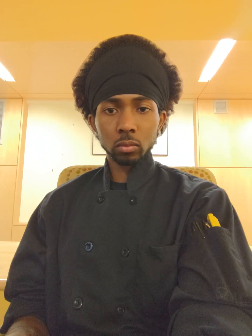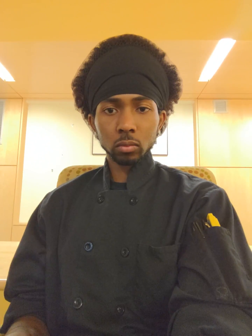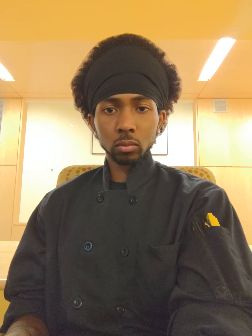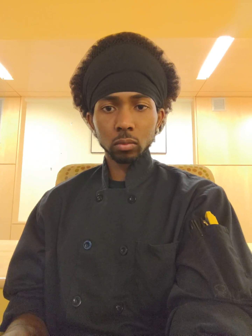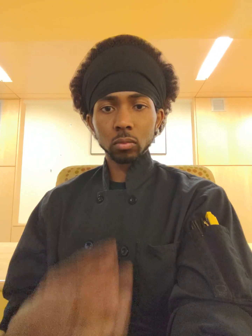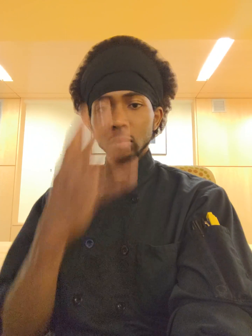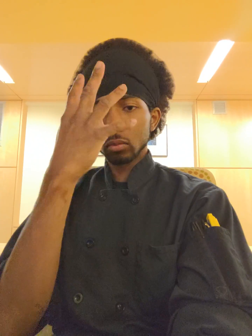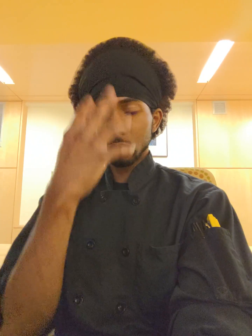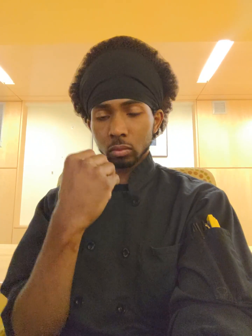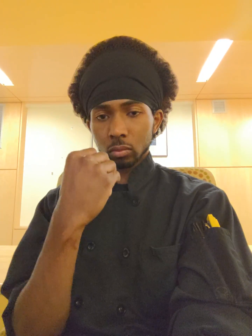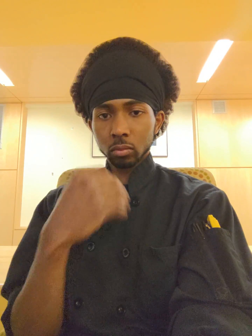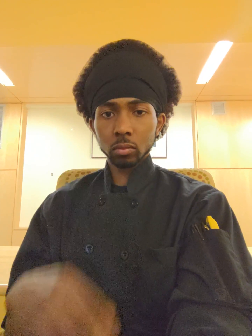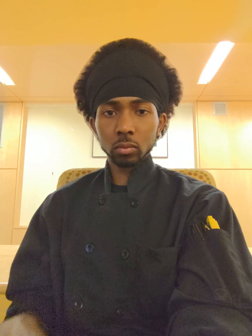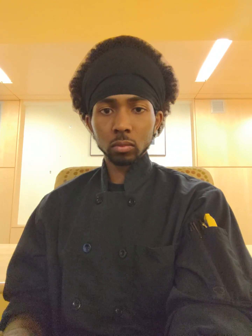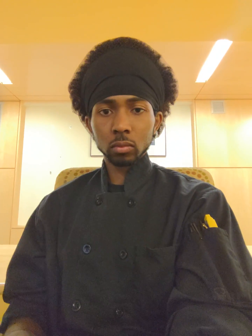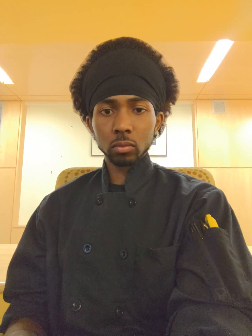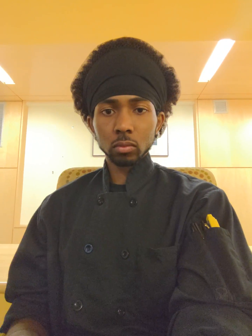asleep